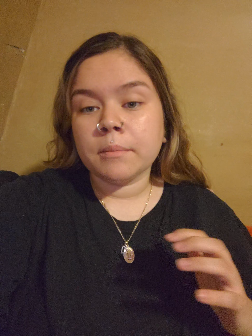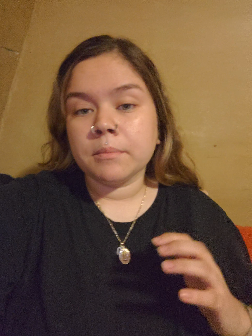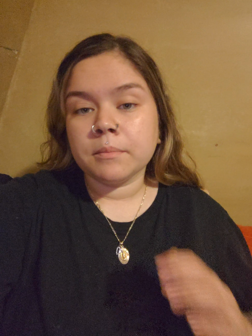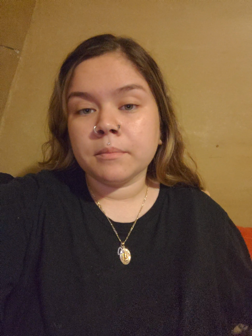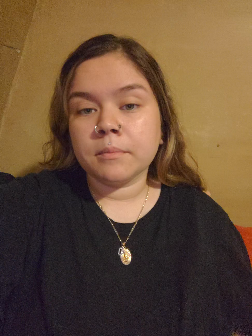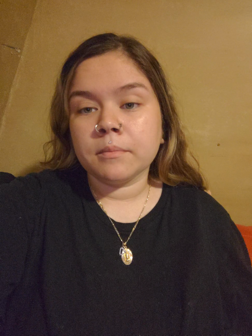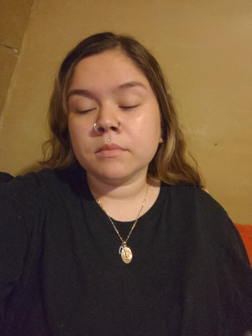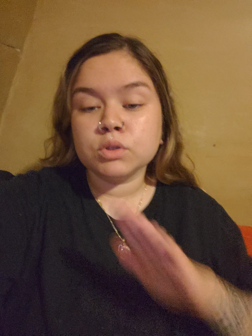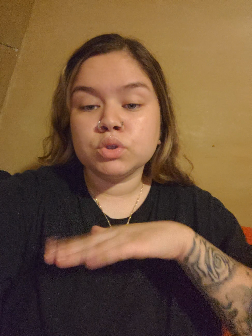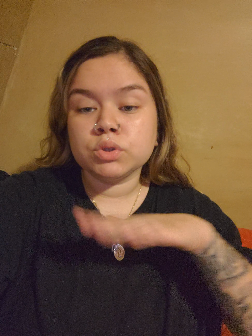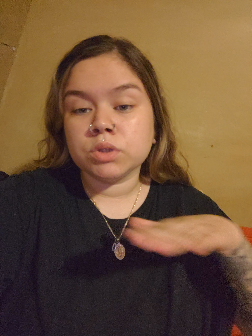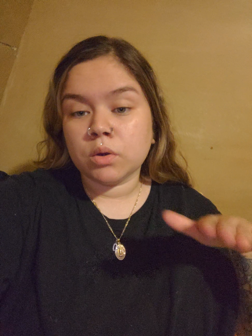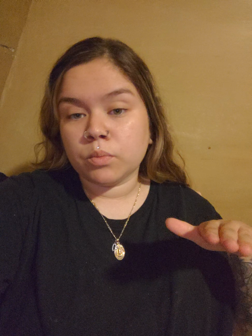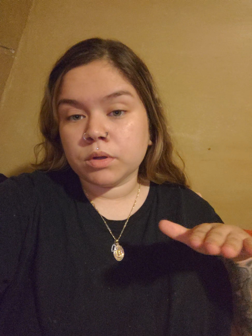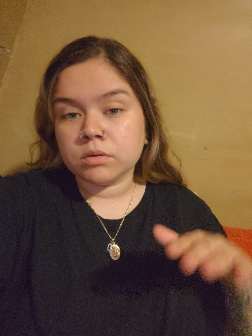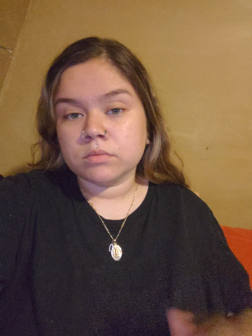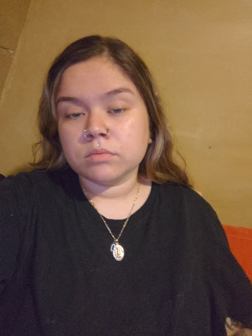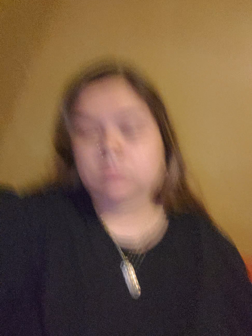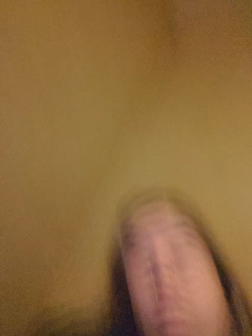children